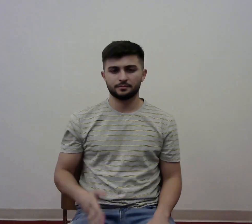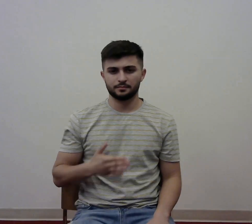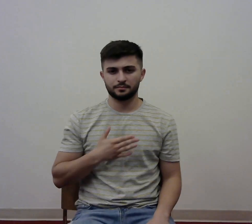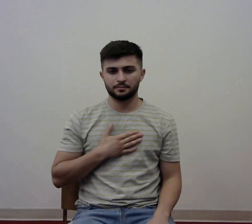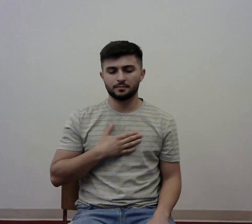mən